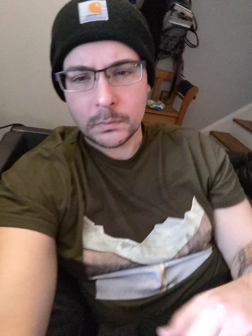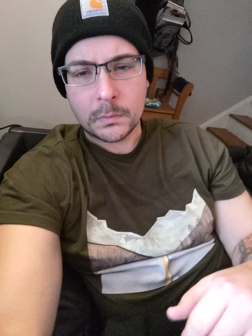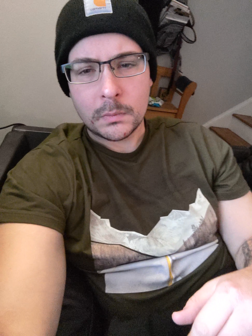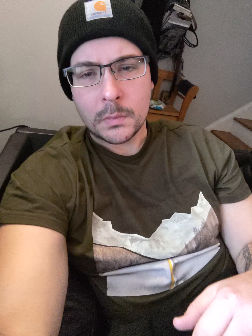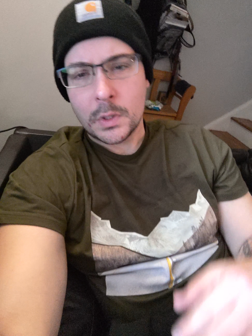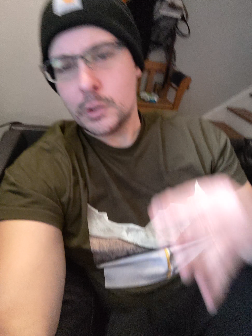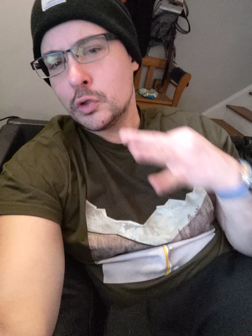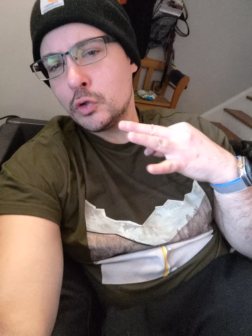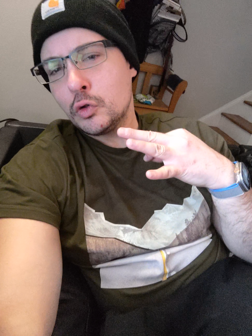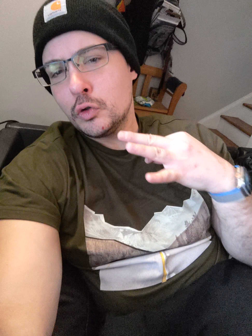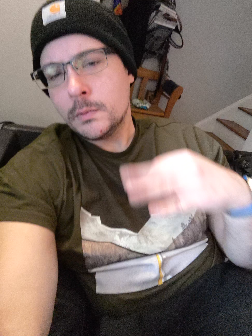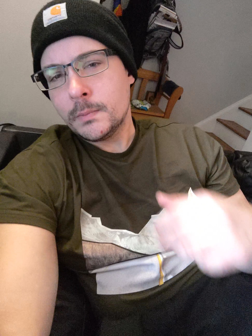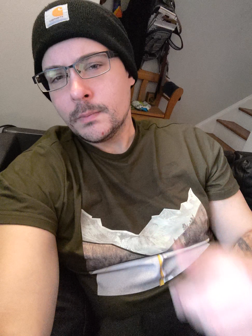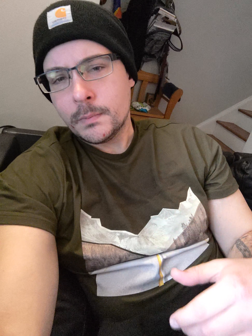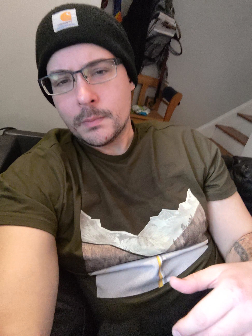shirt